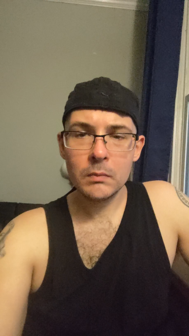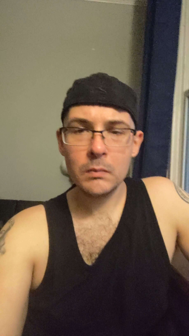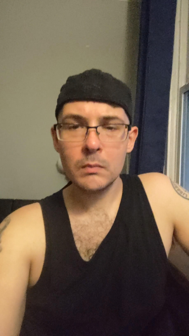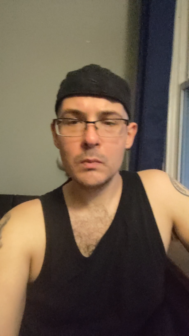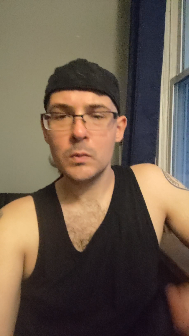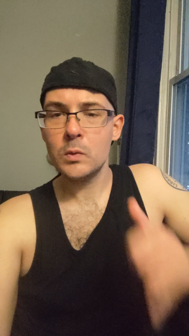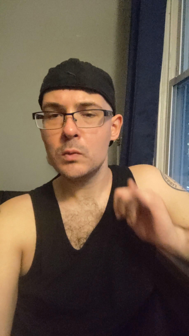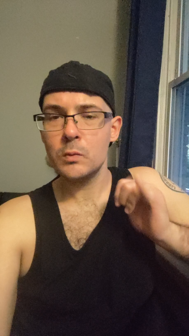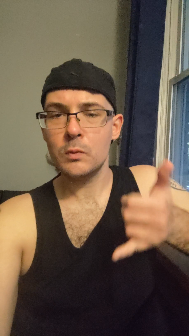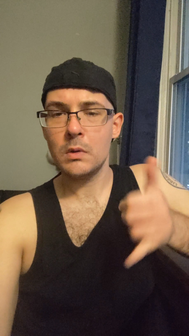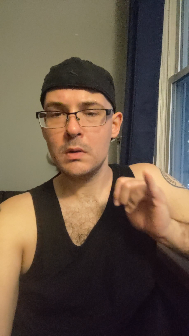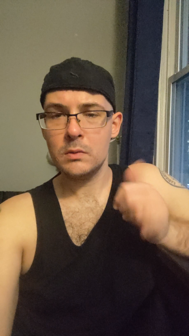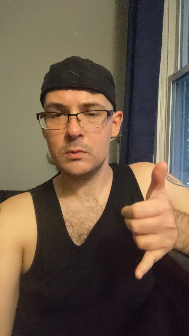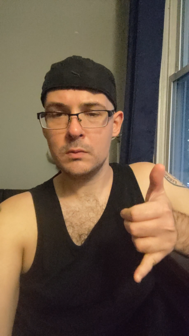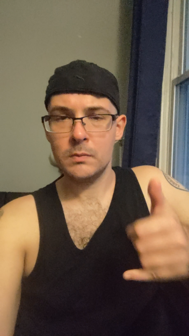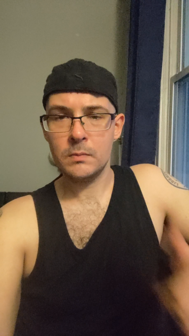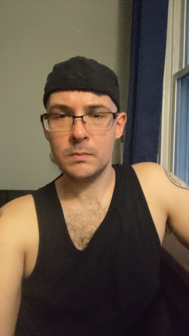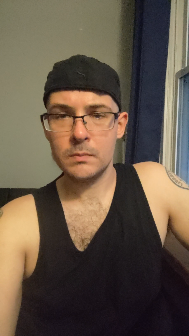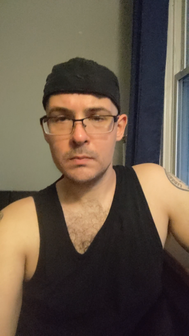rocking chair